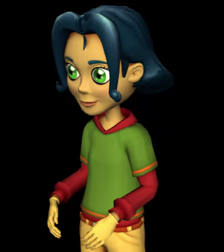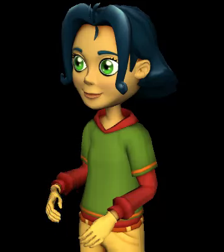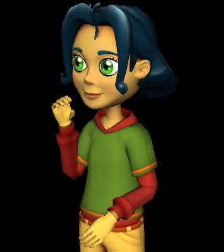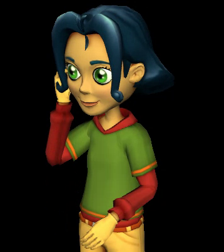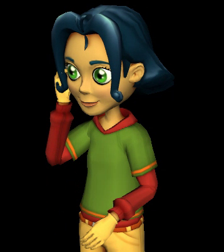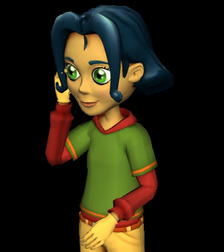يستمع